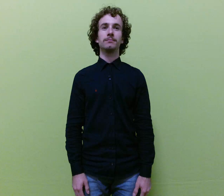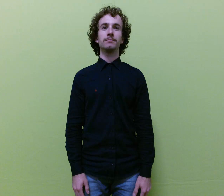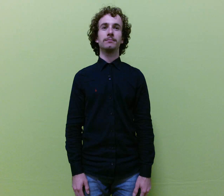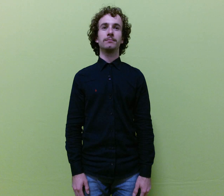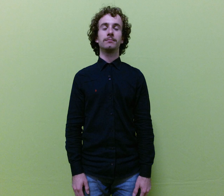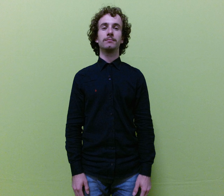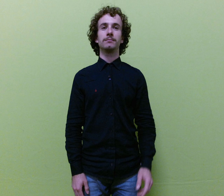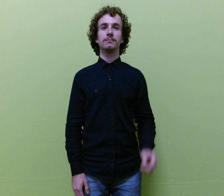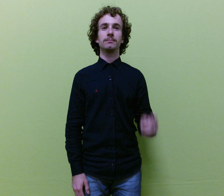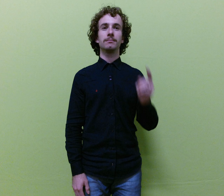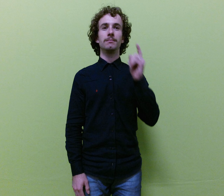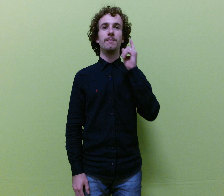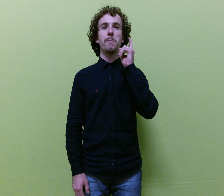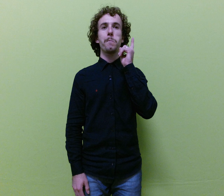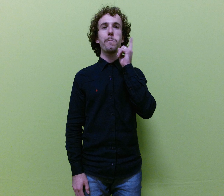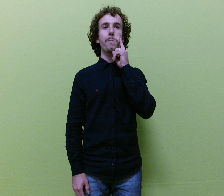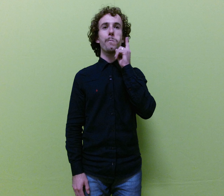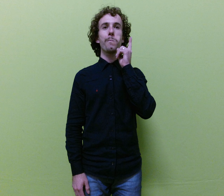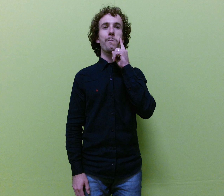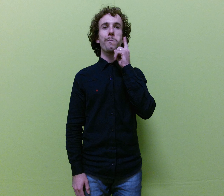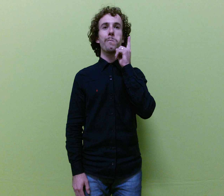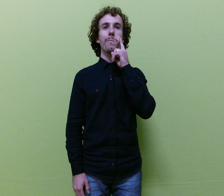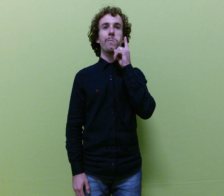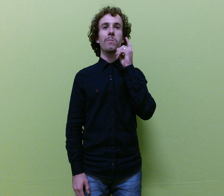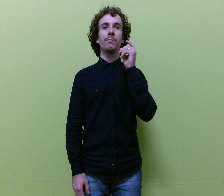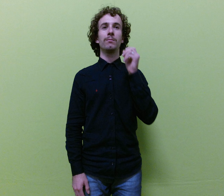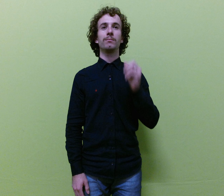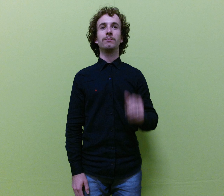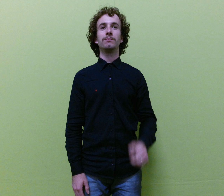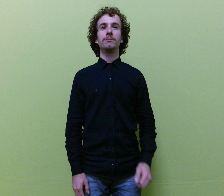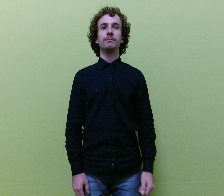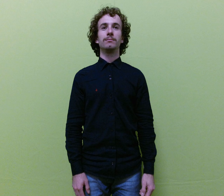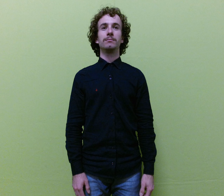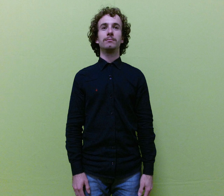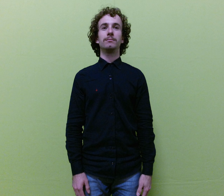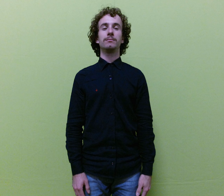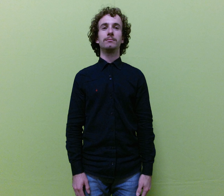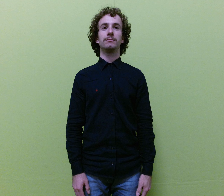bala